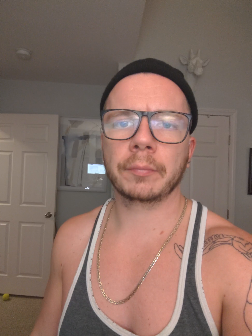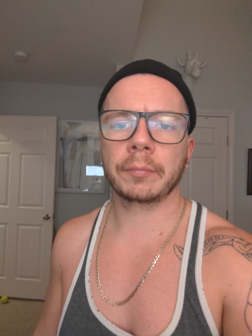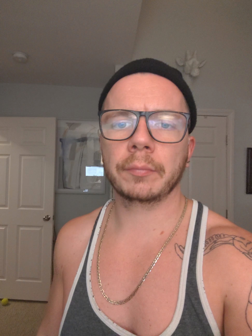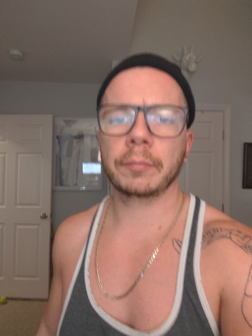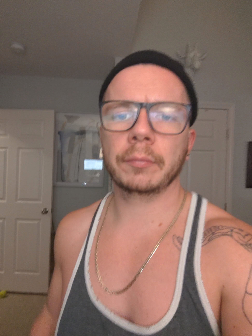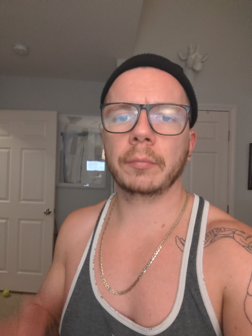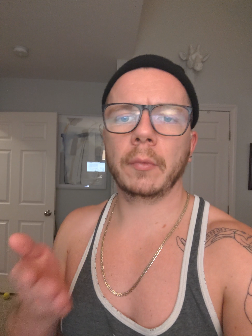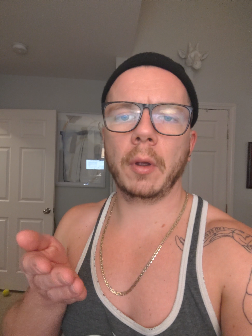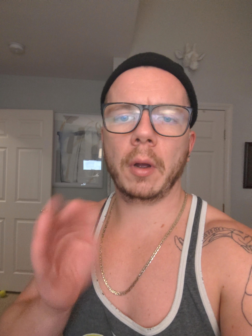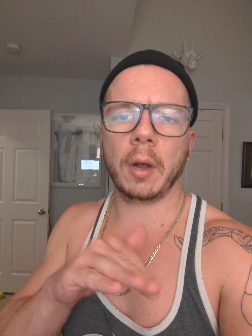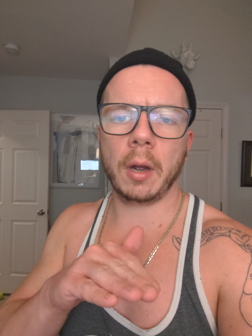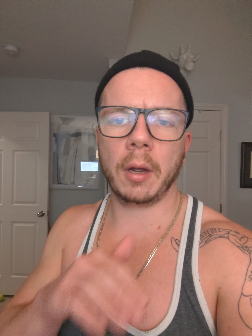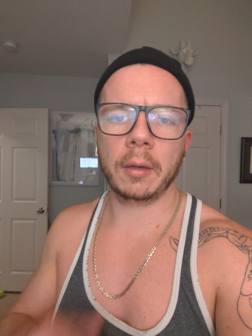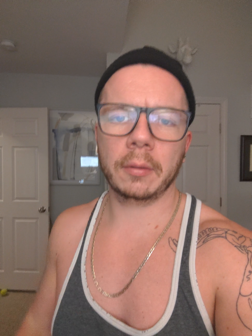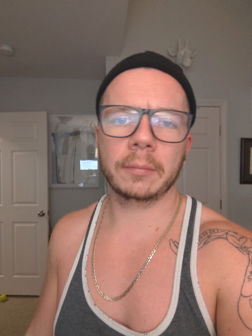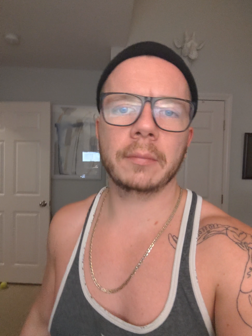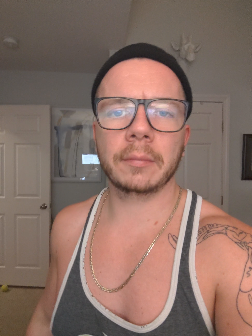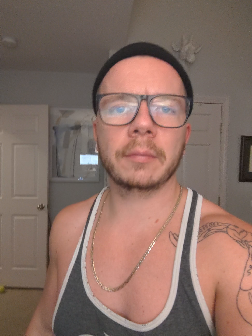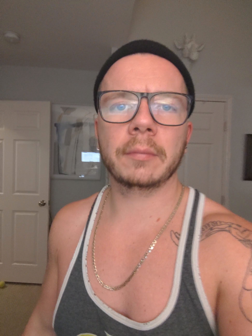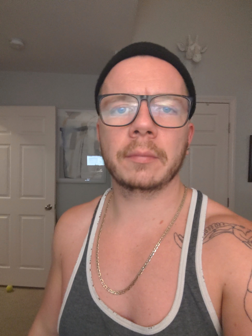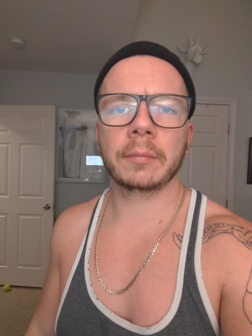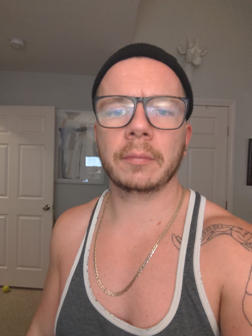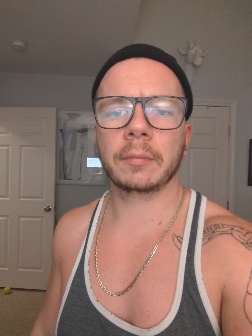on